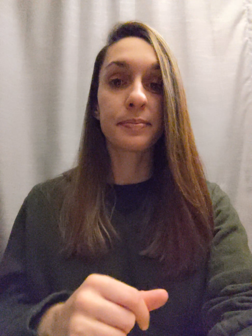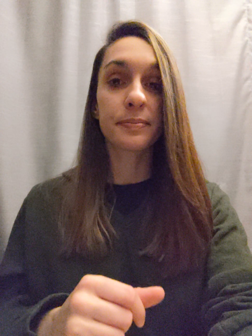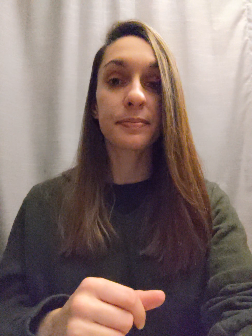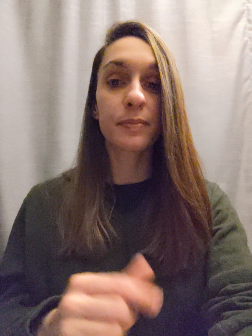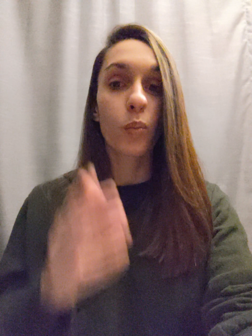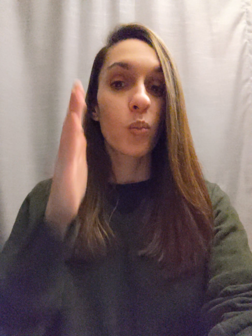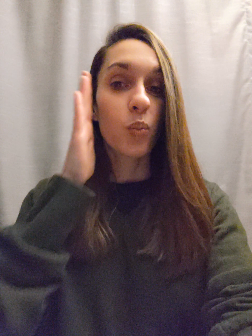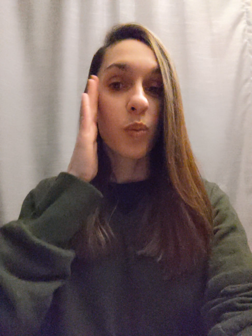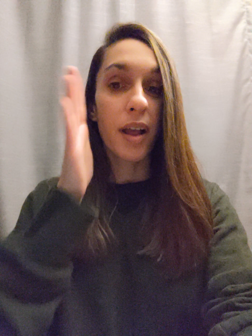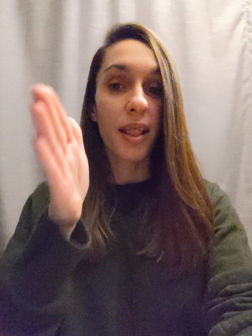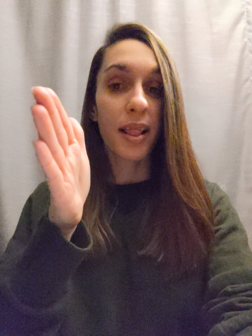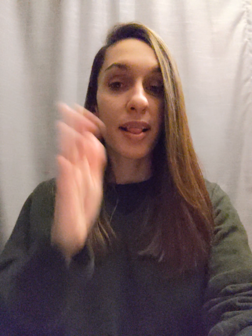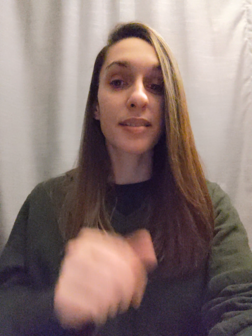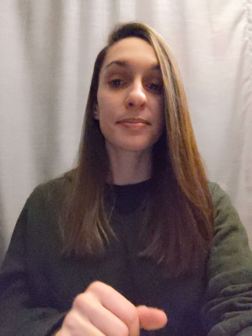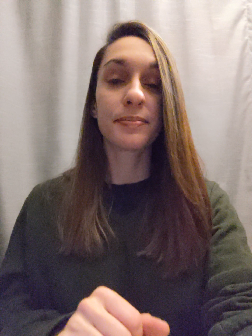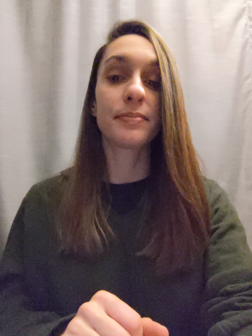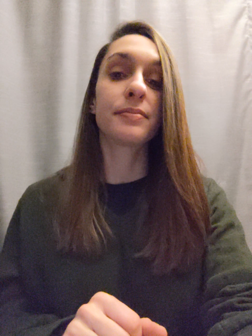will